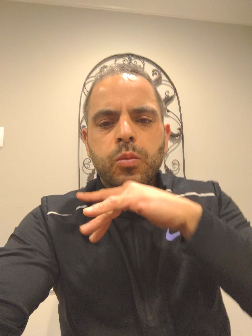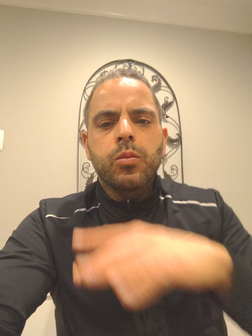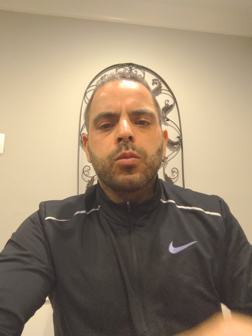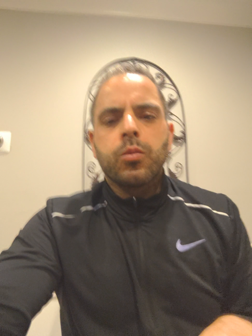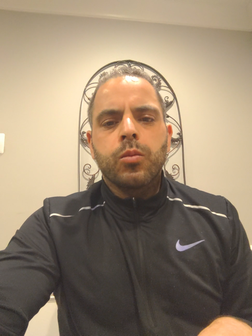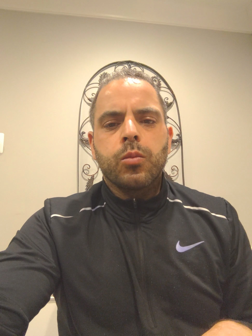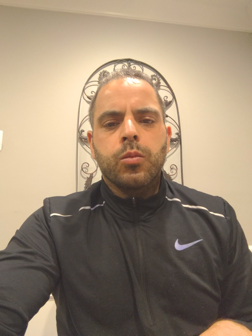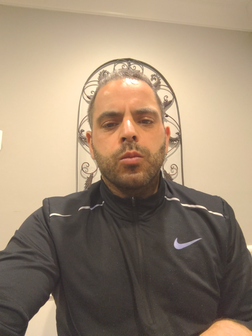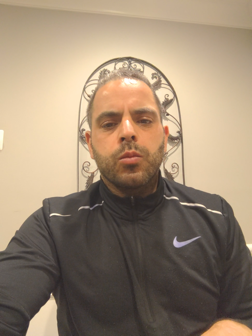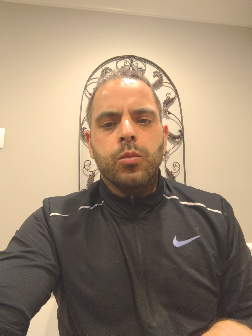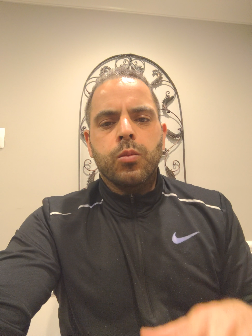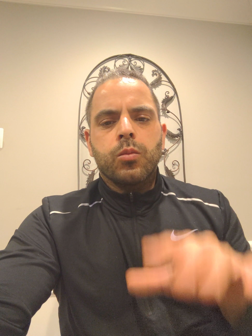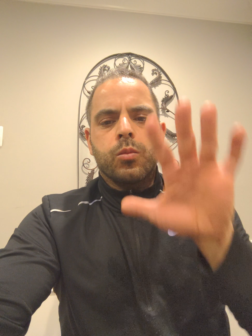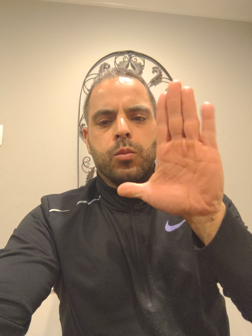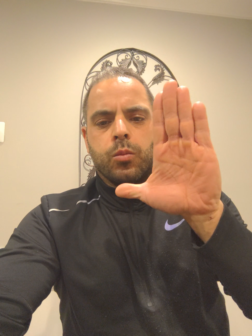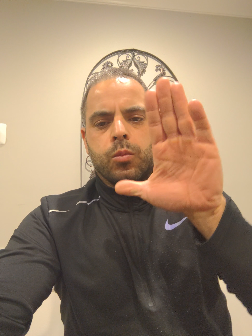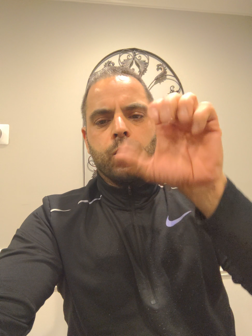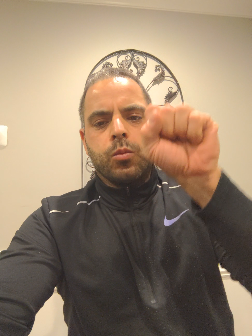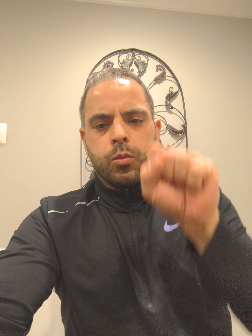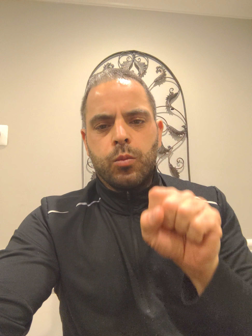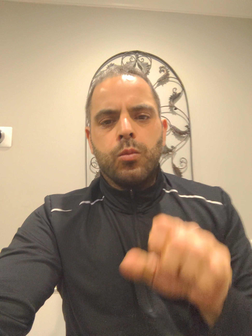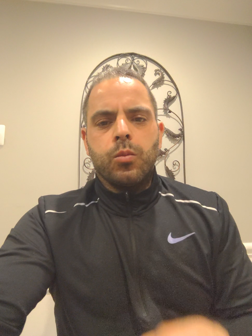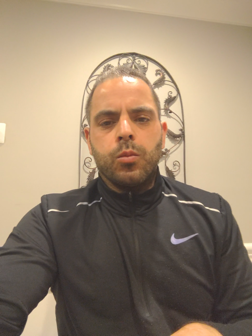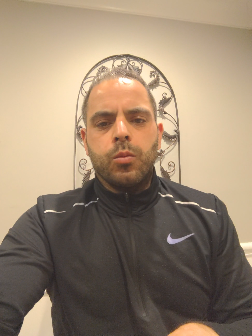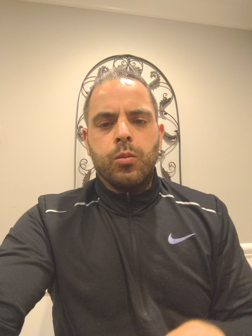mitten